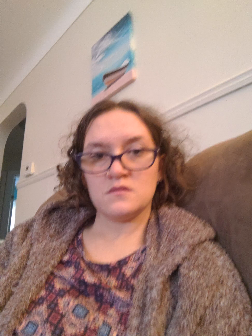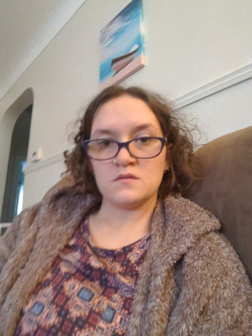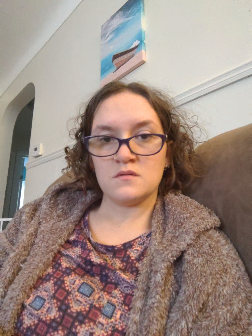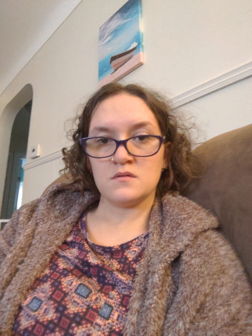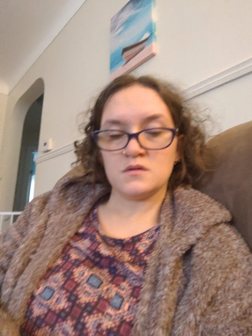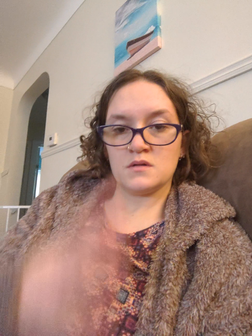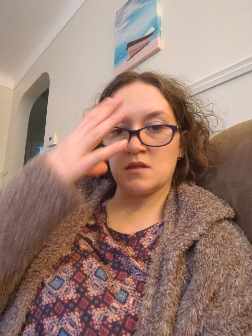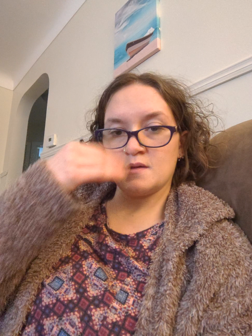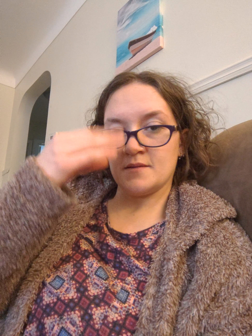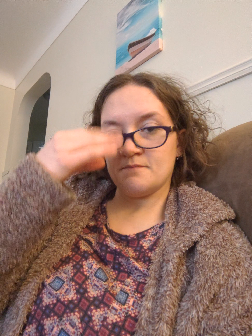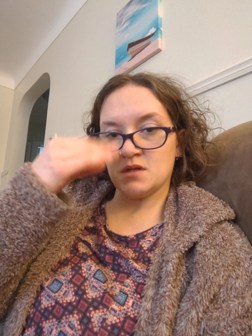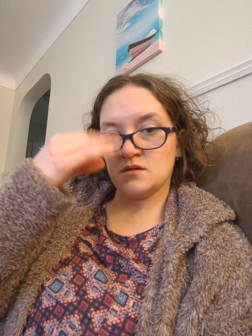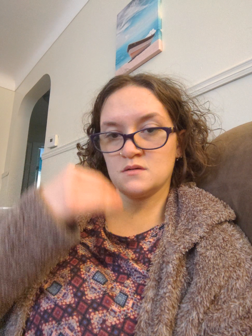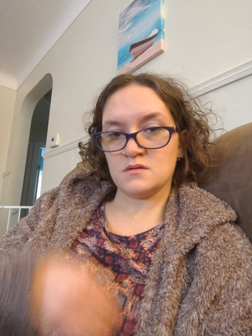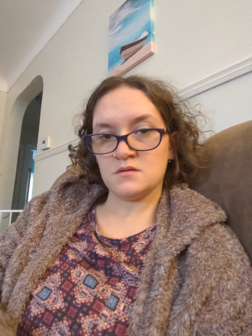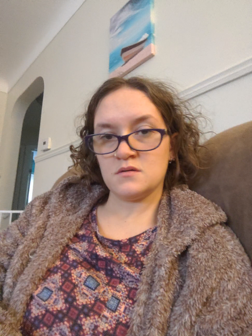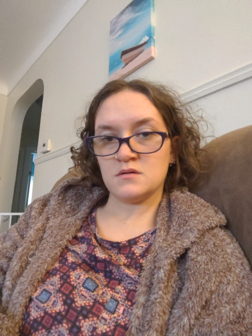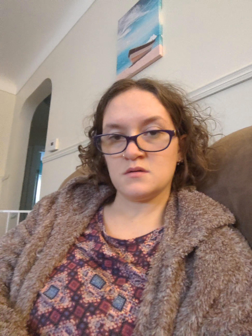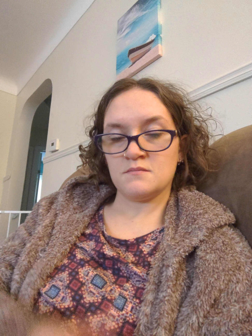sleepy